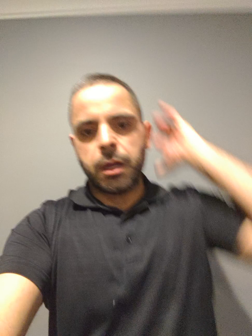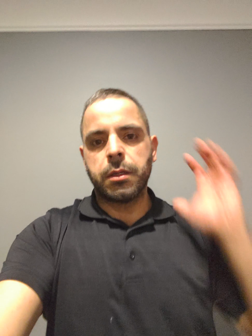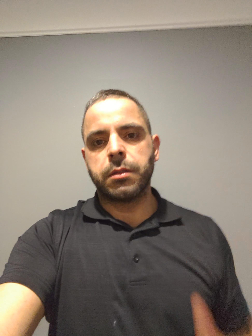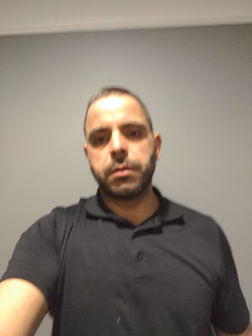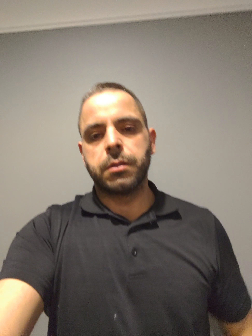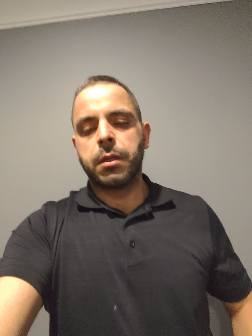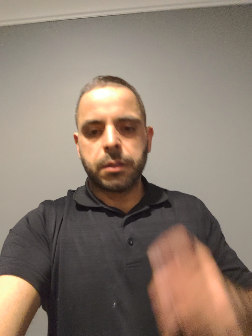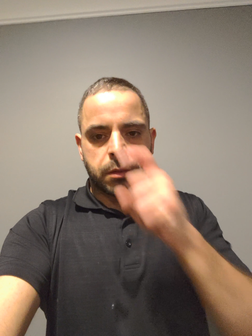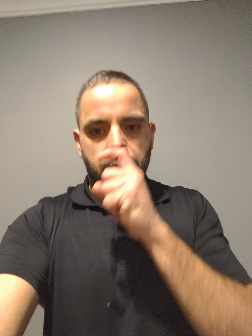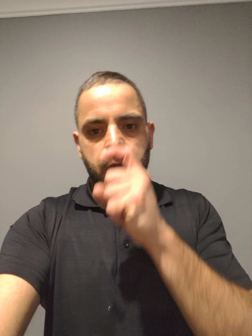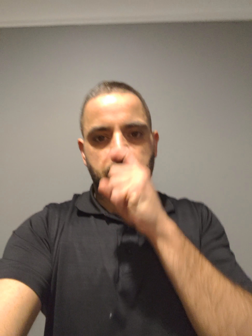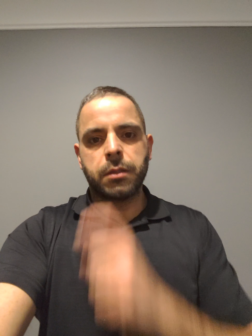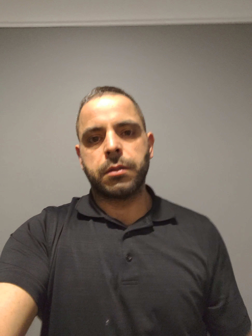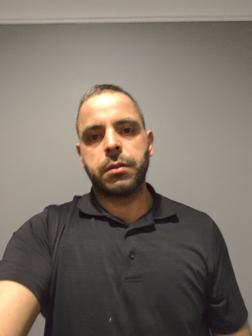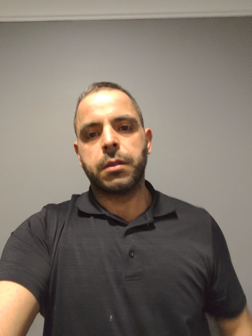doll